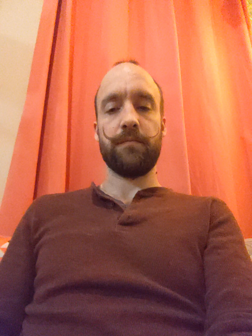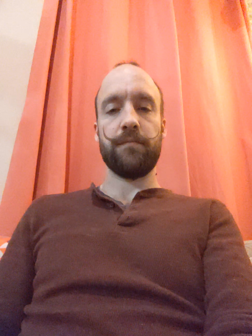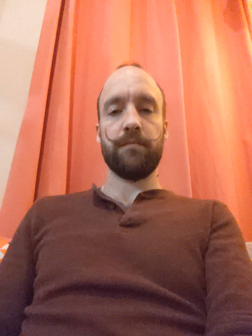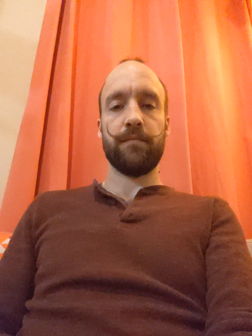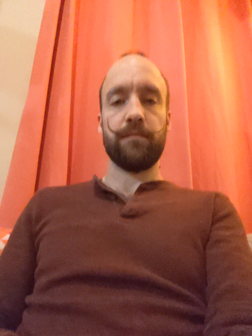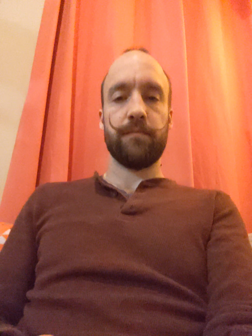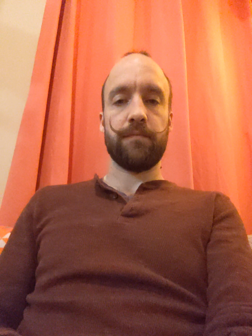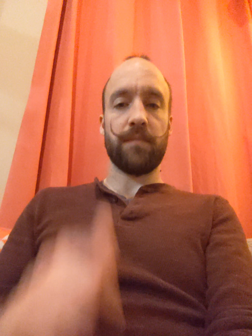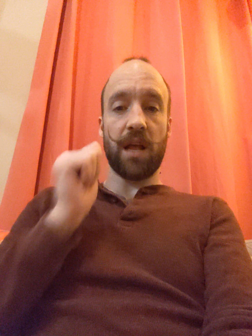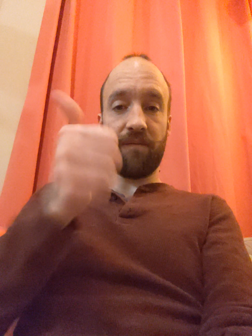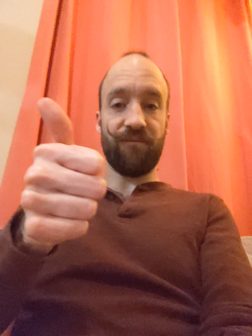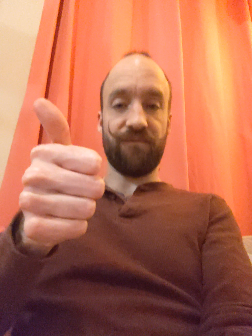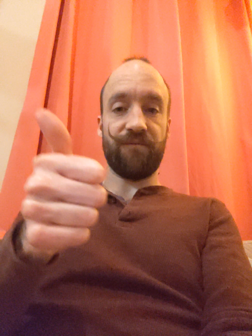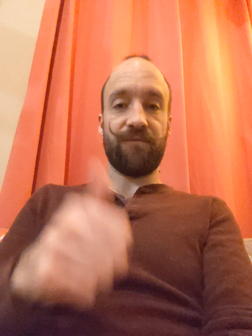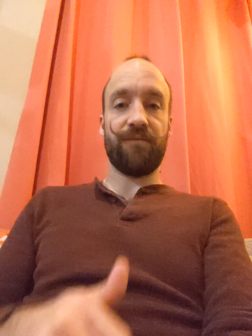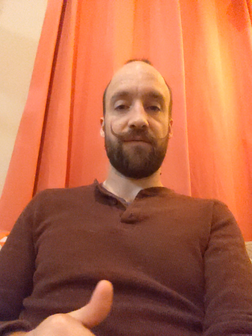yourself